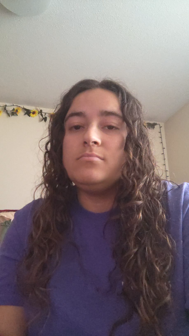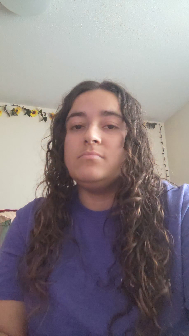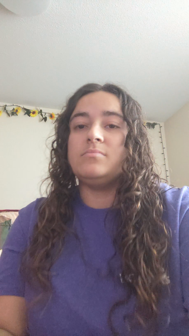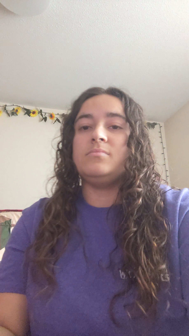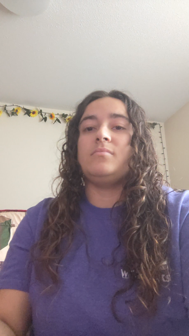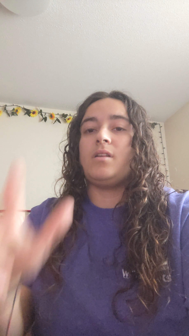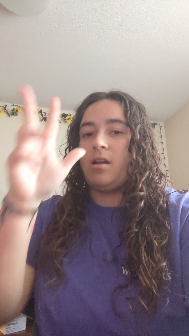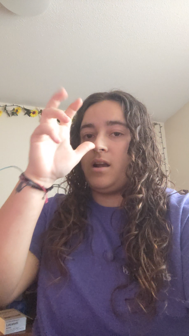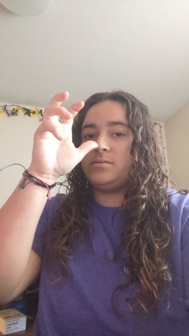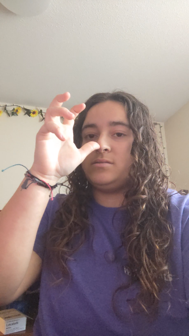ant